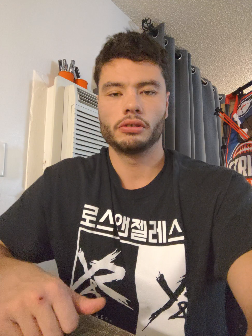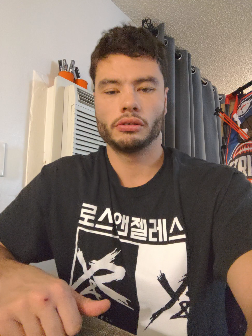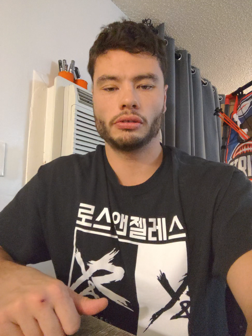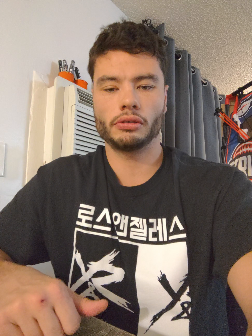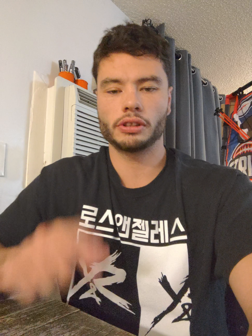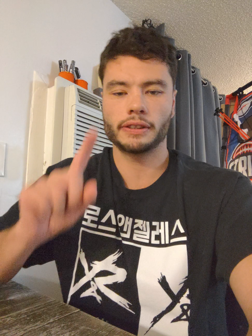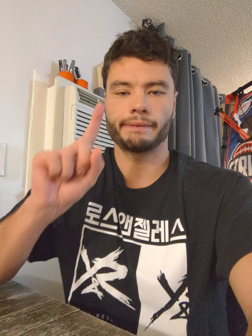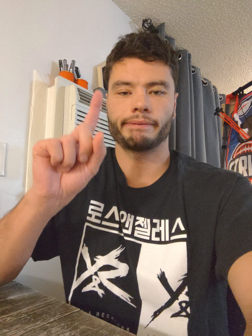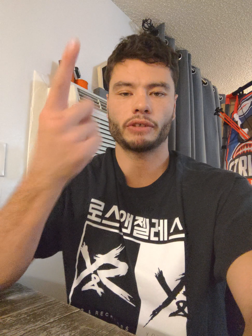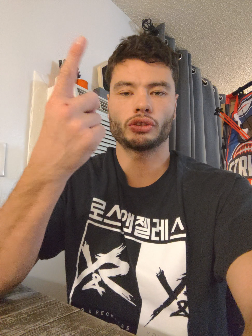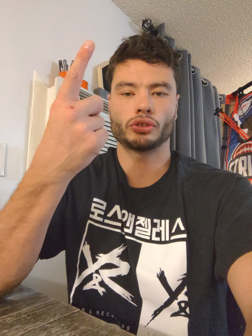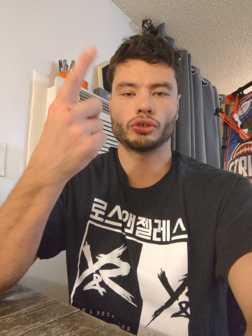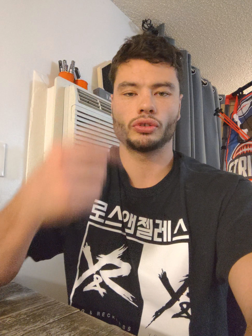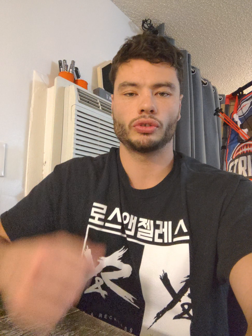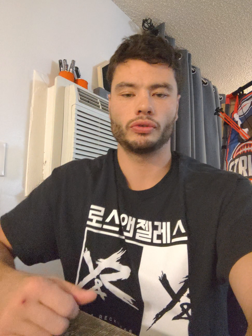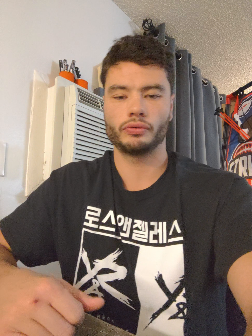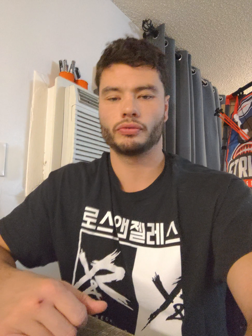first